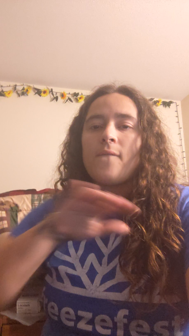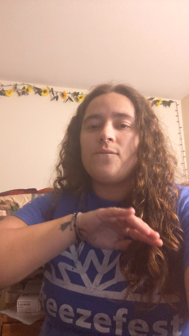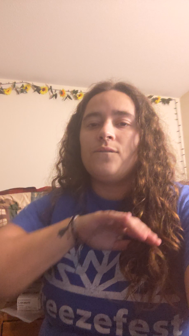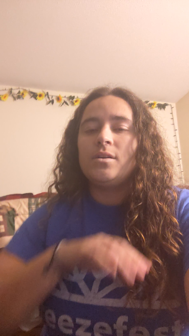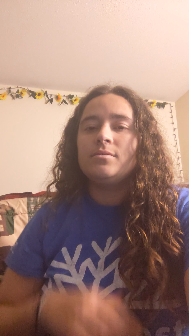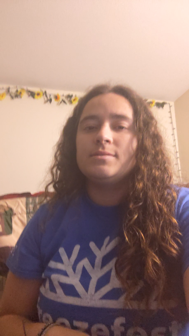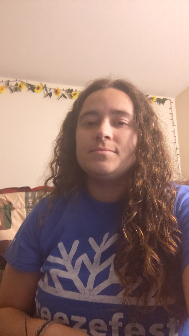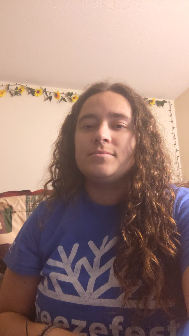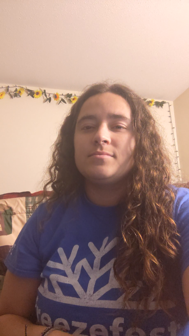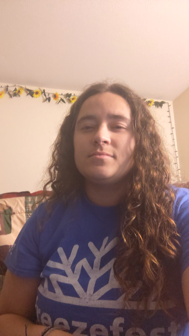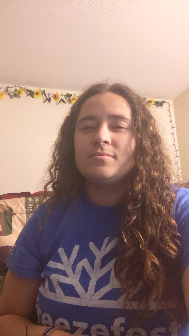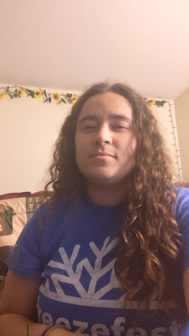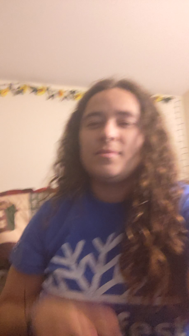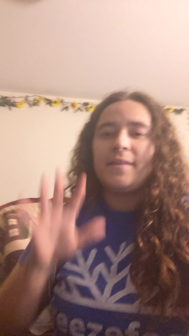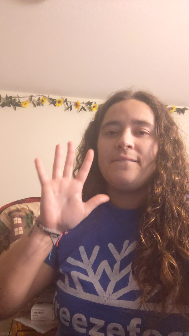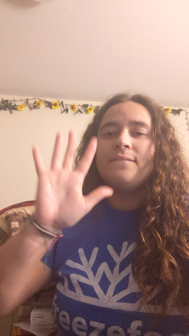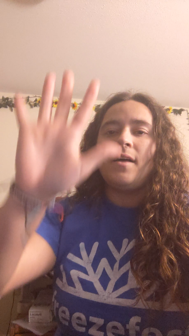give me five